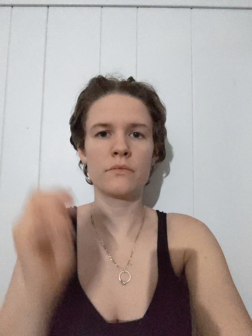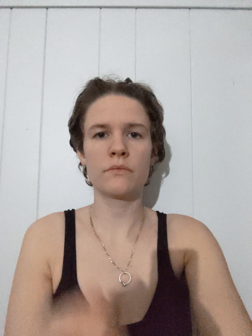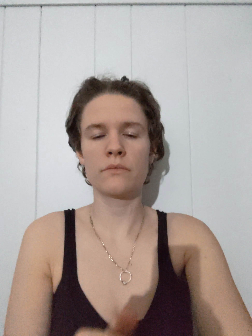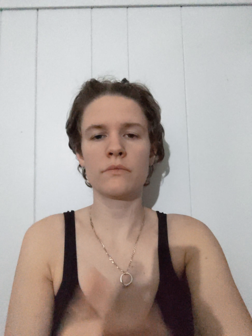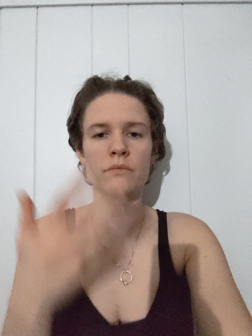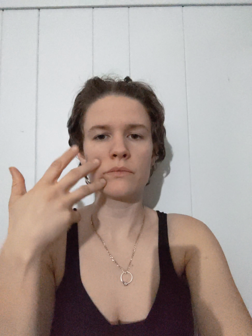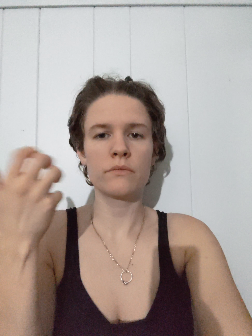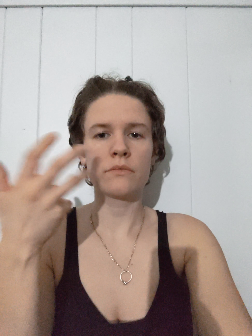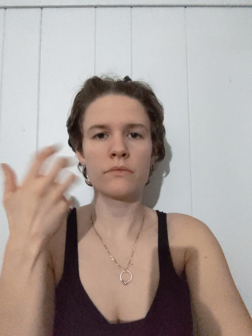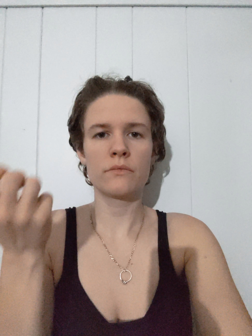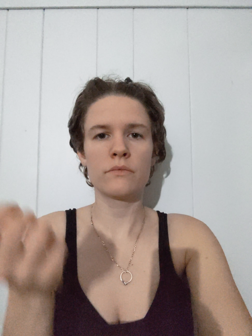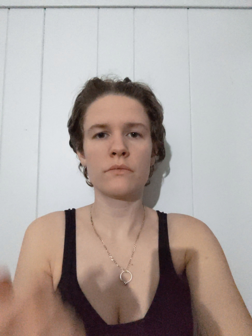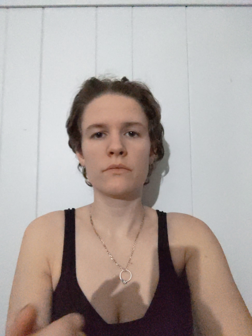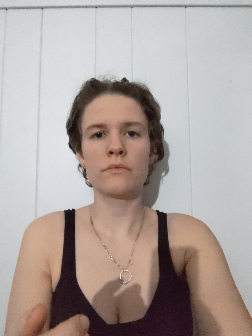tiger